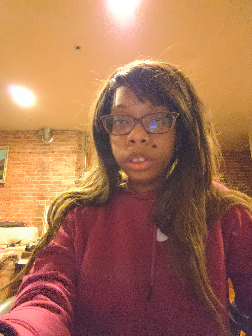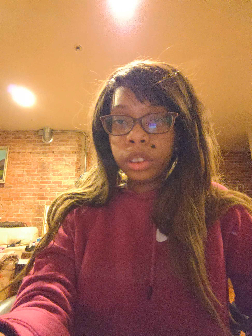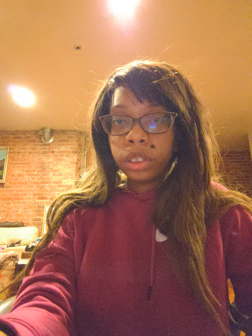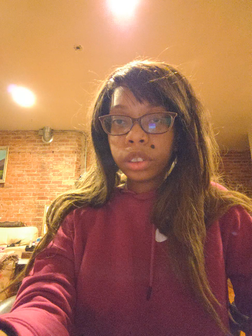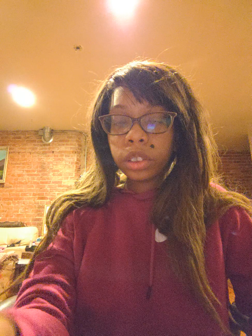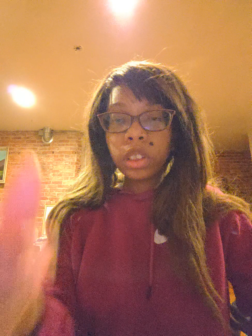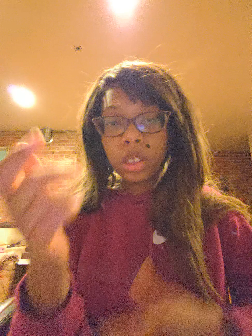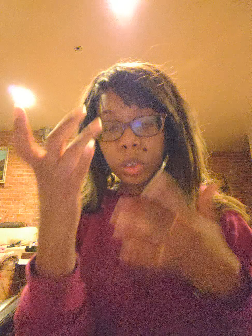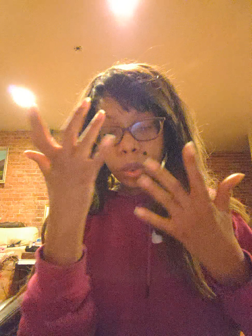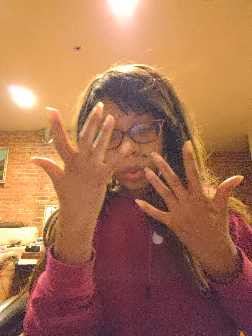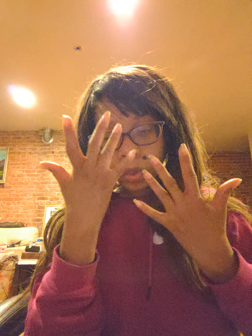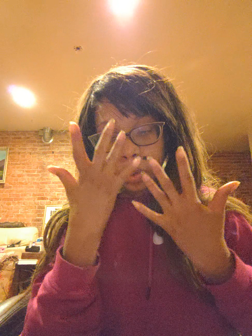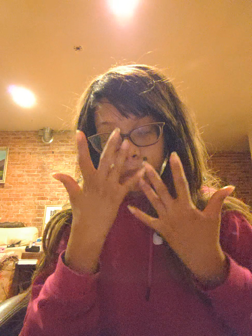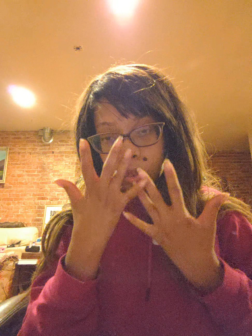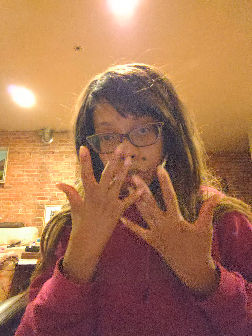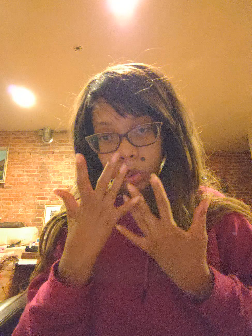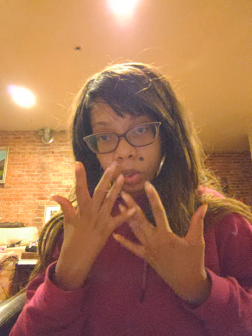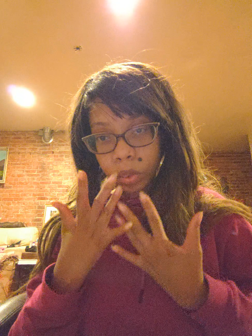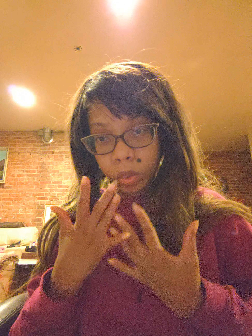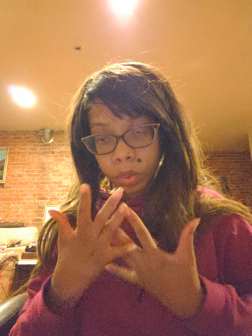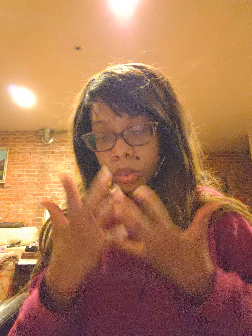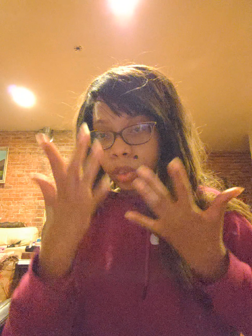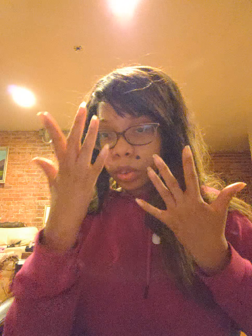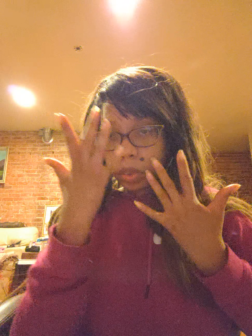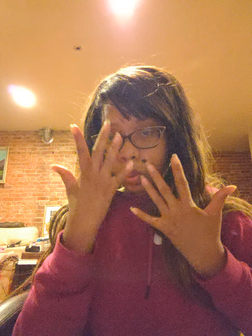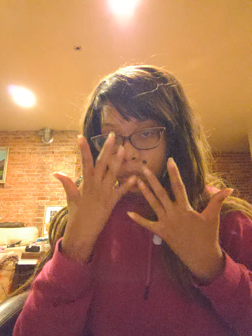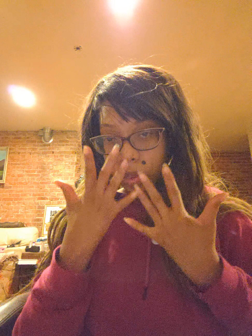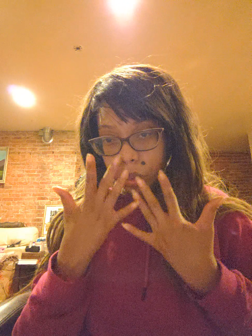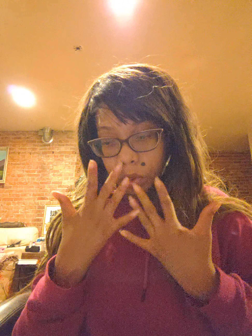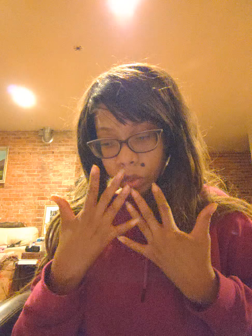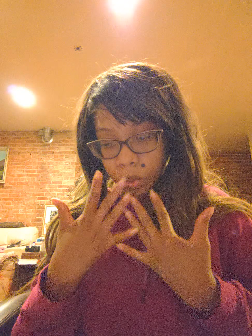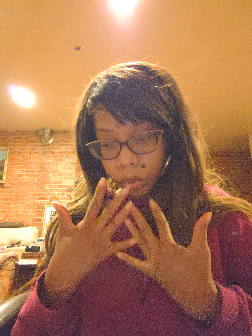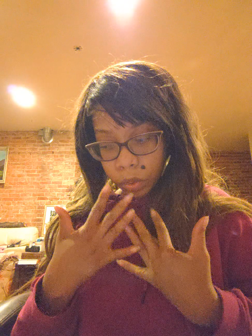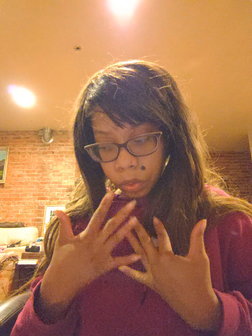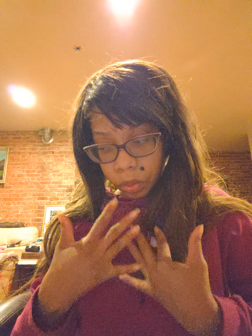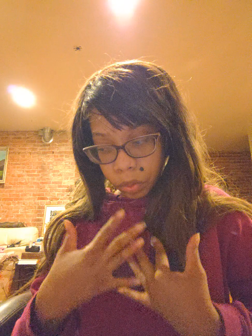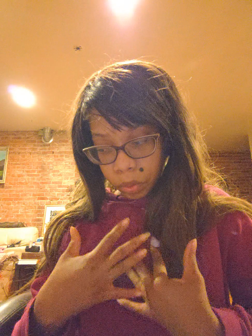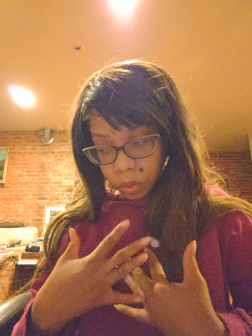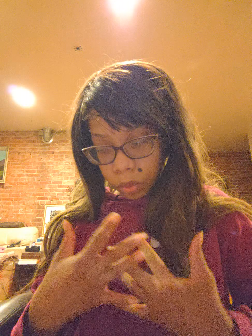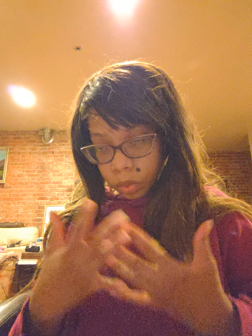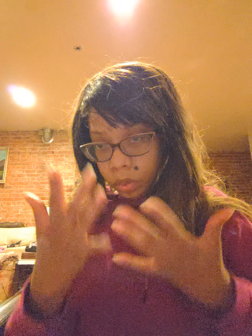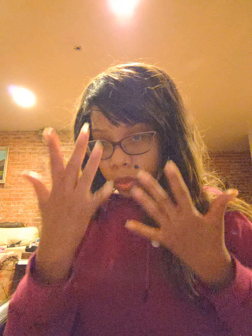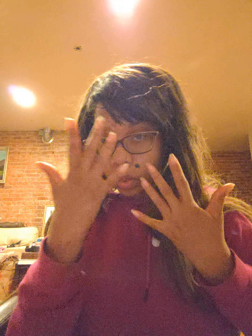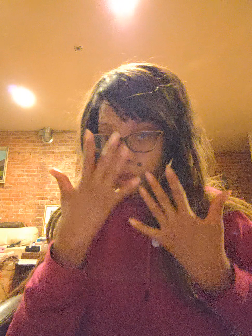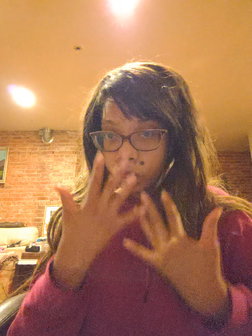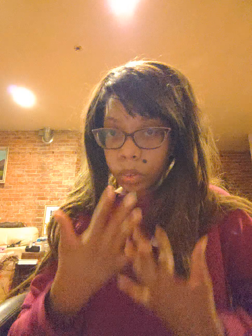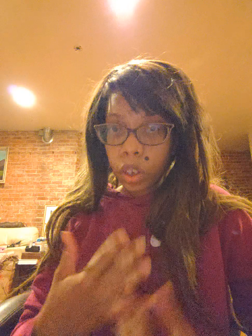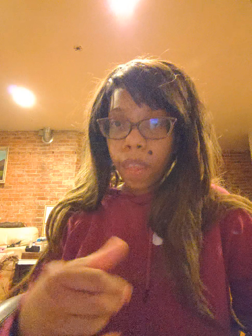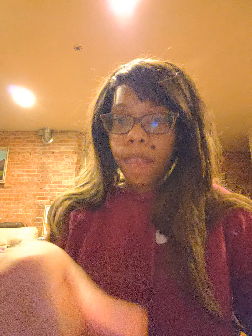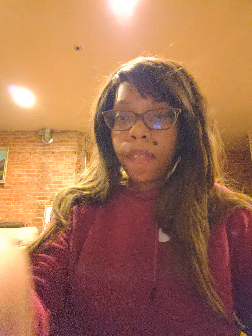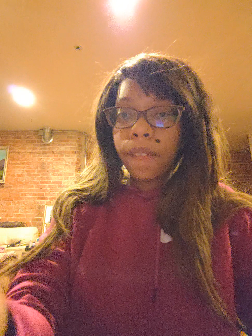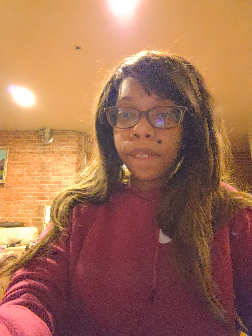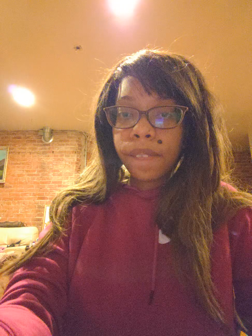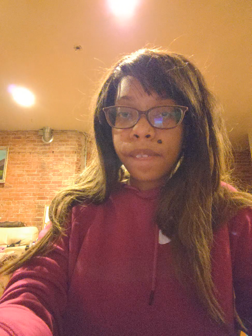sad